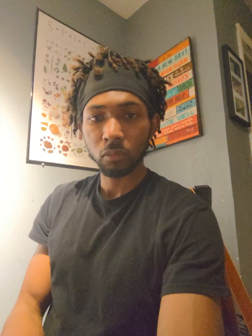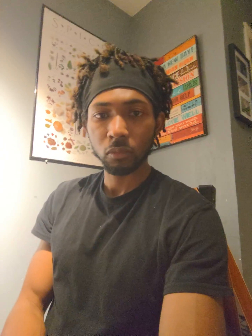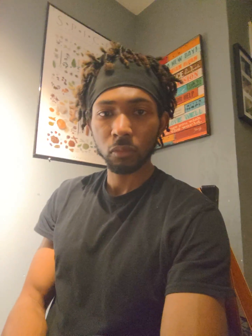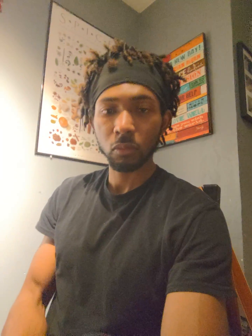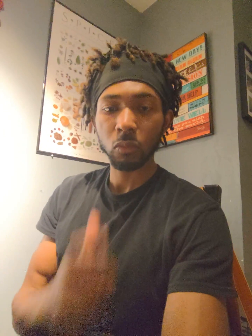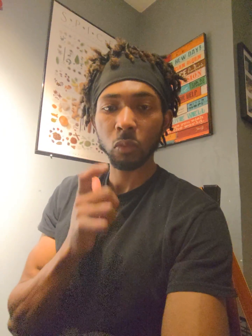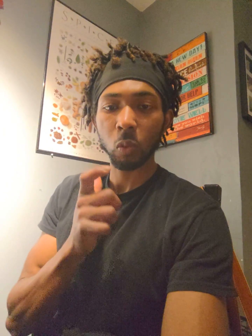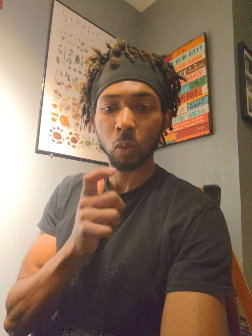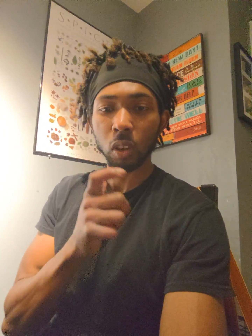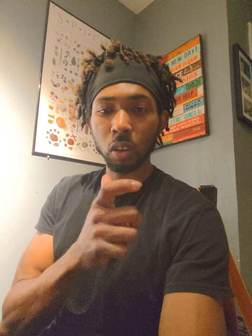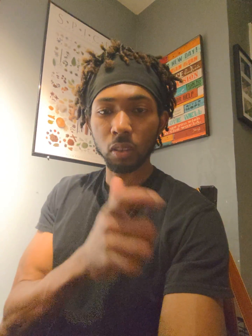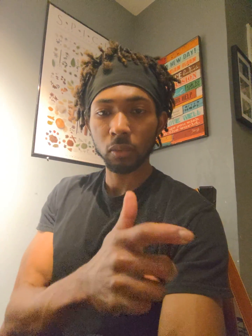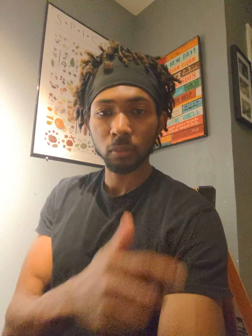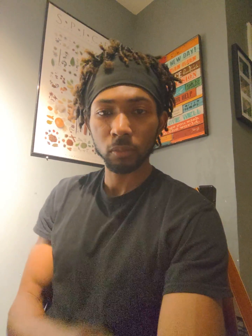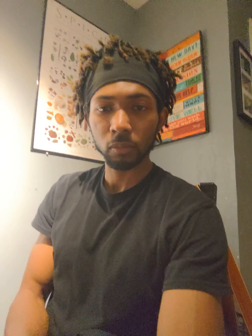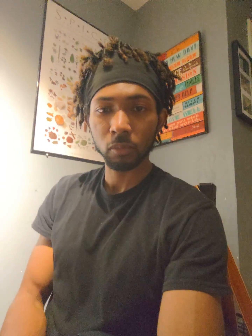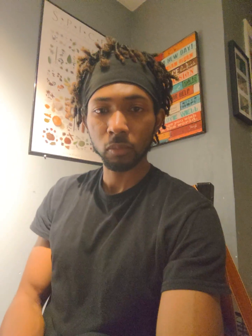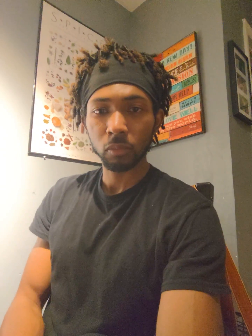run